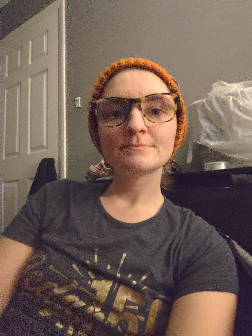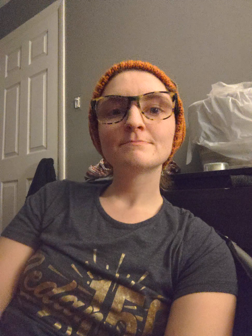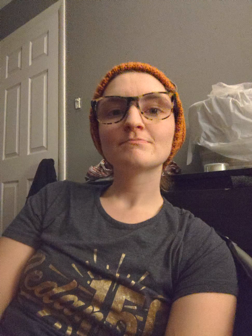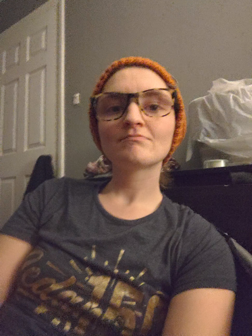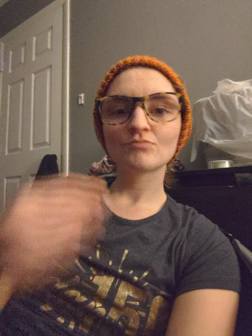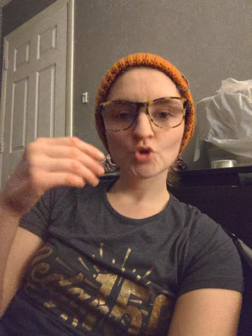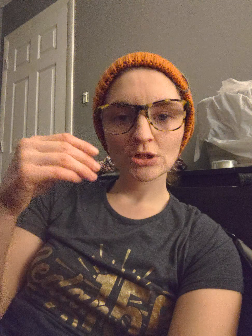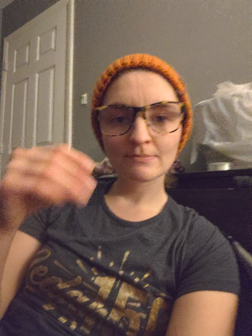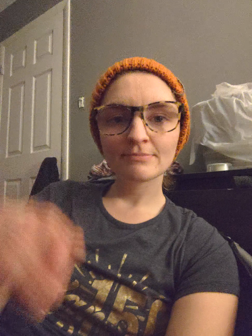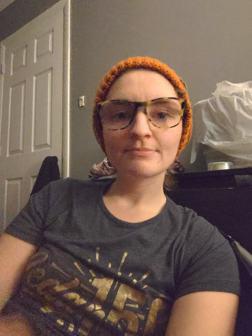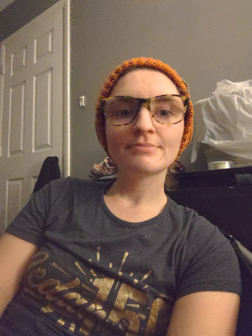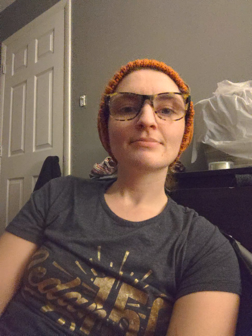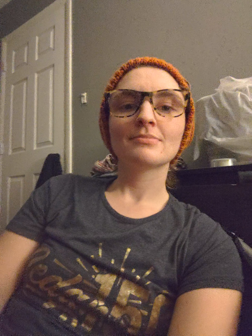store